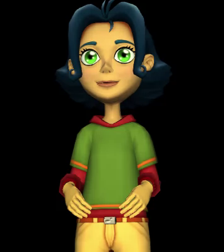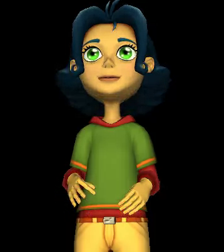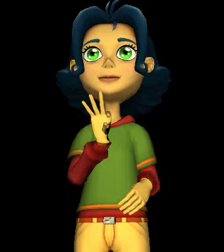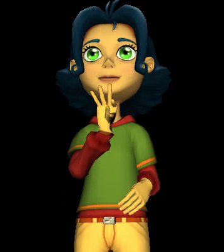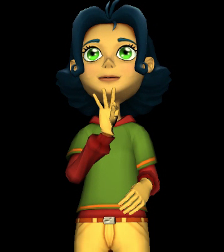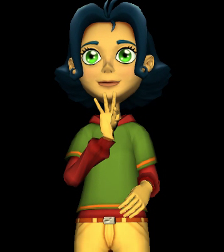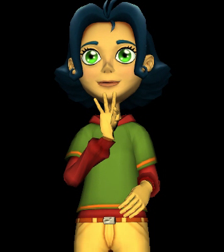دعوة